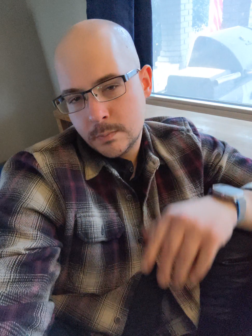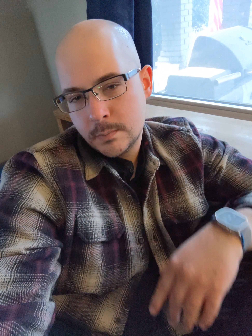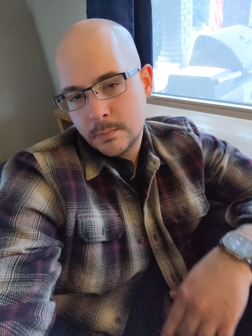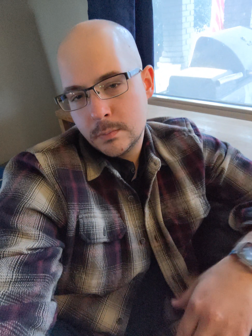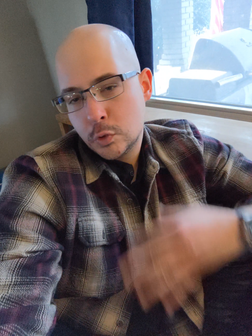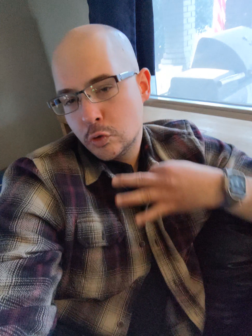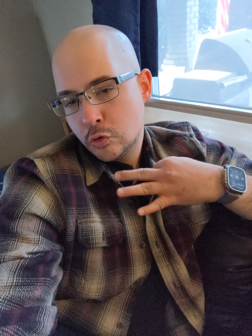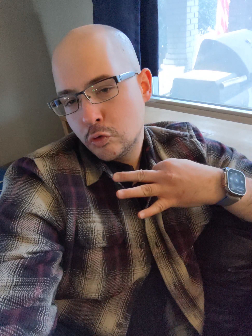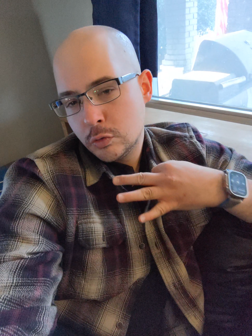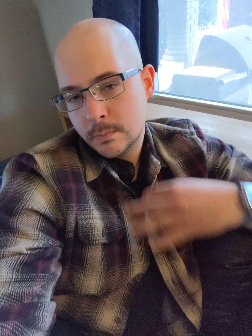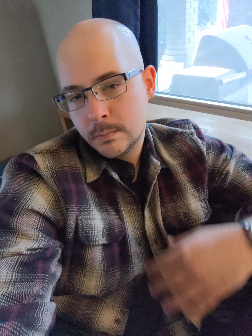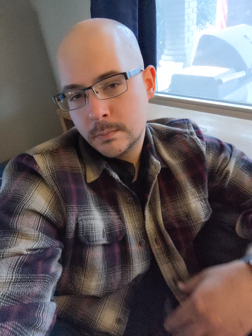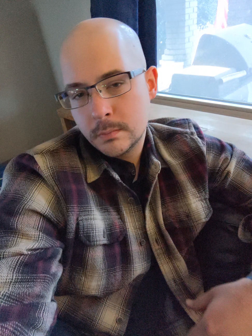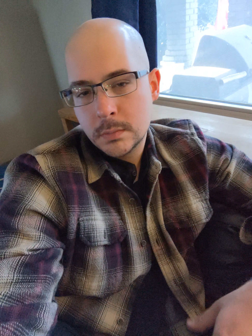shirt